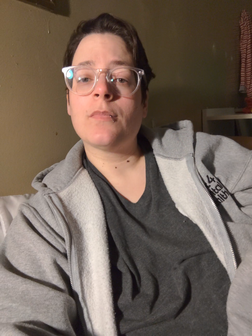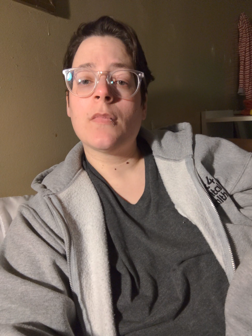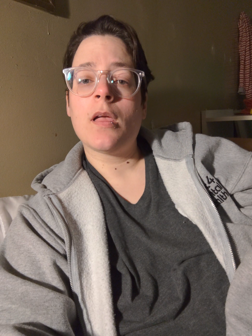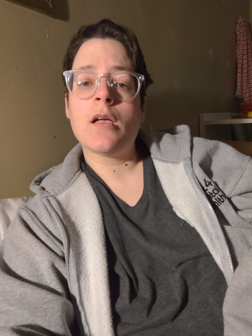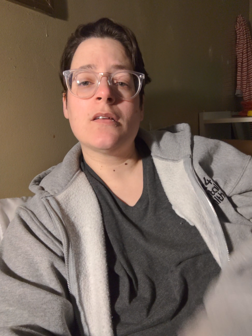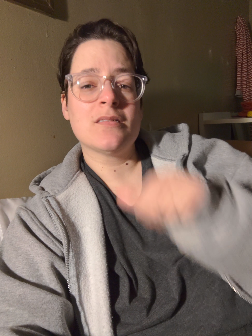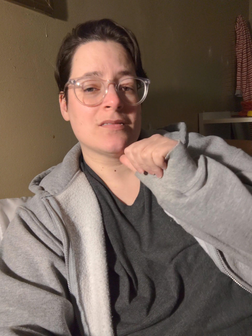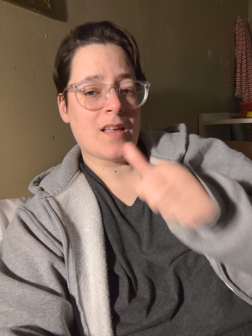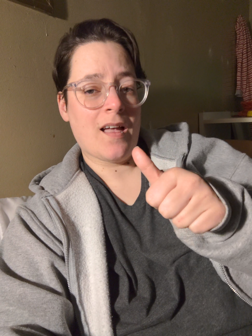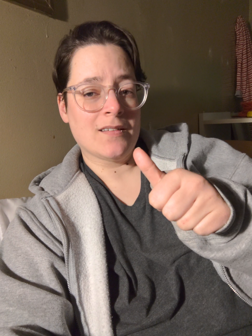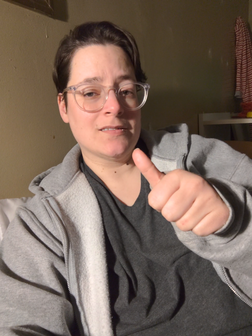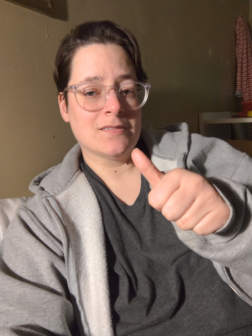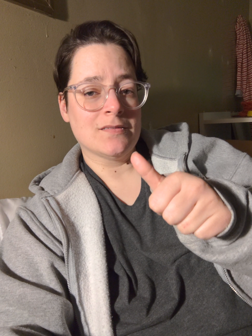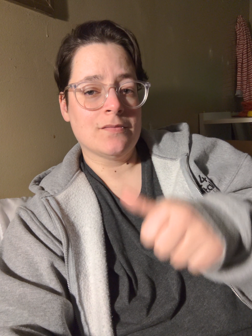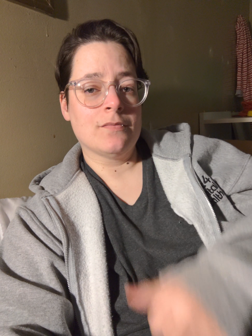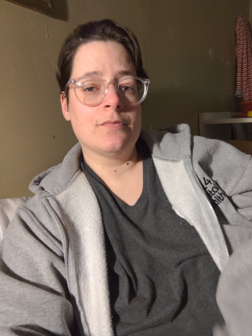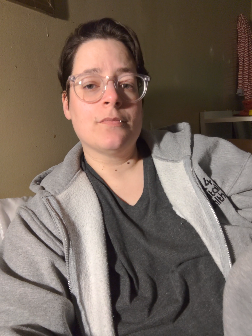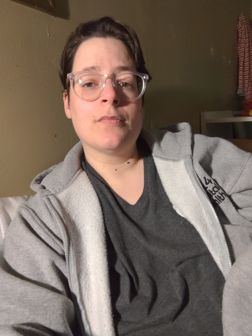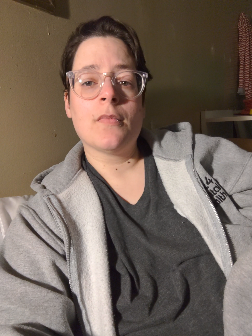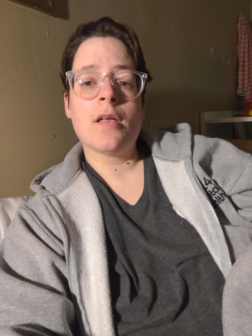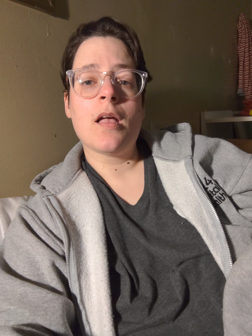not